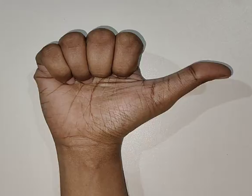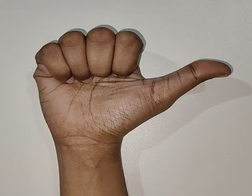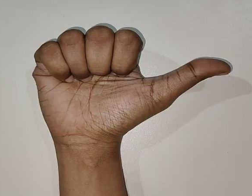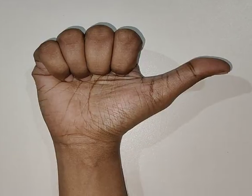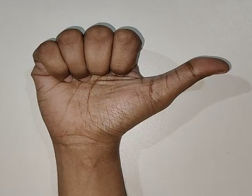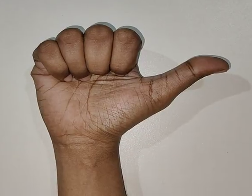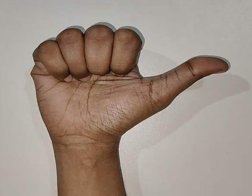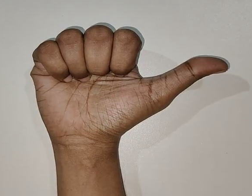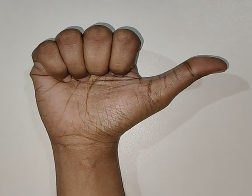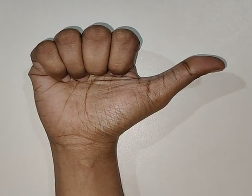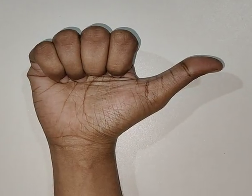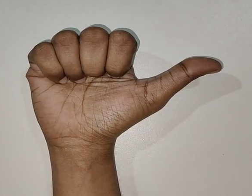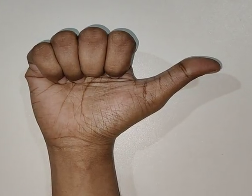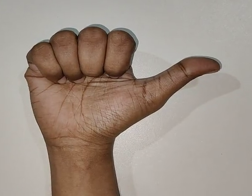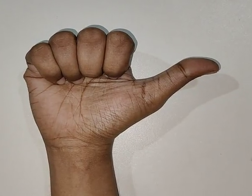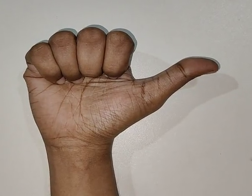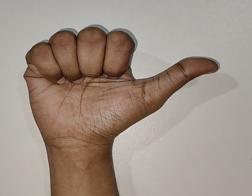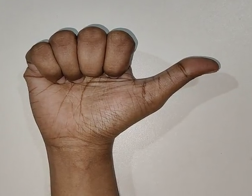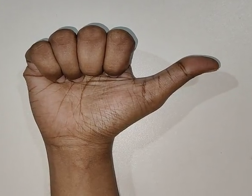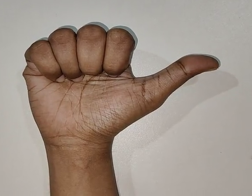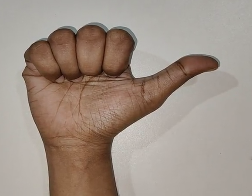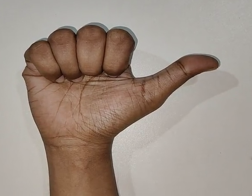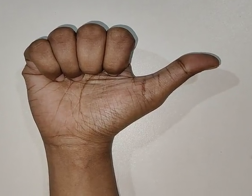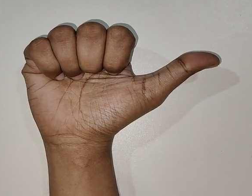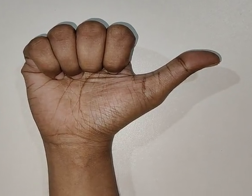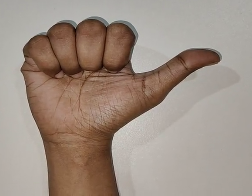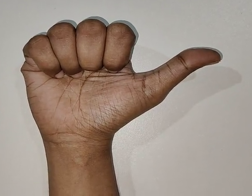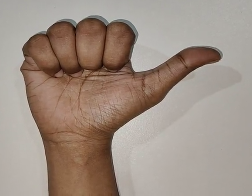എ